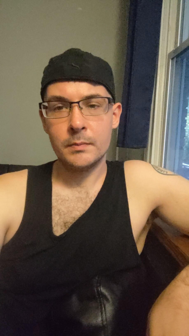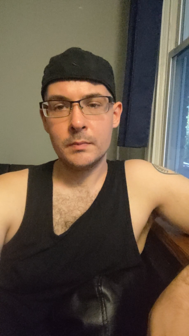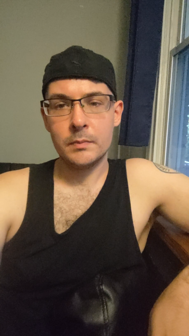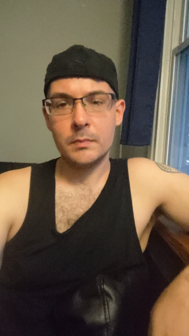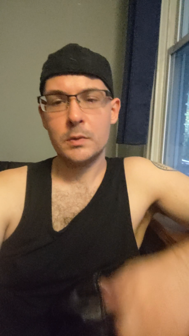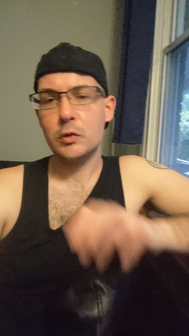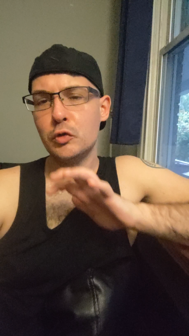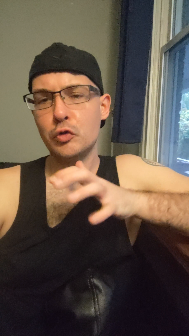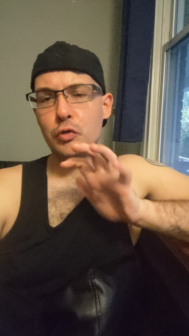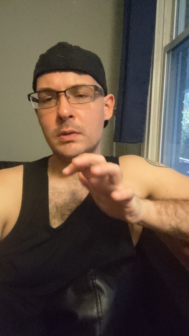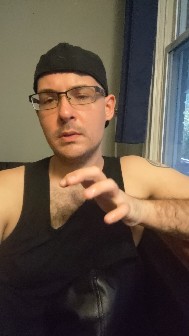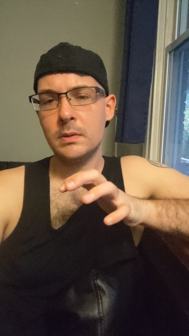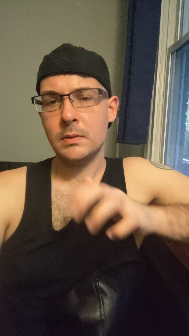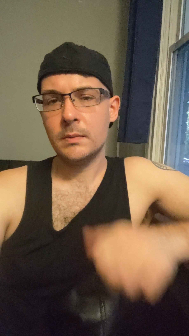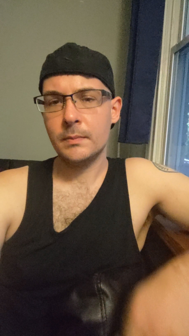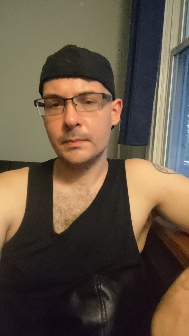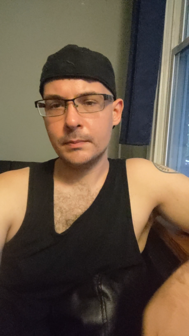cheese